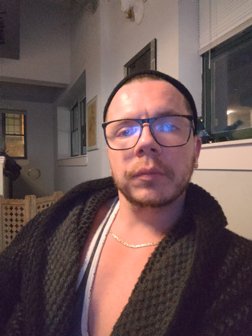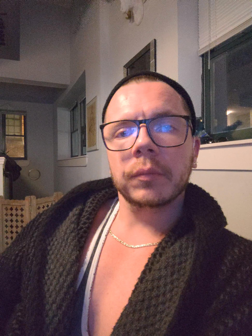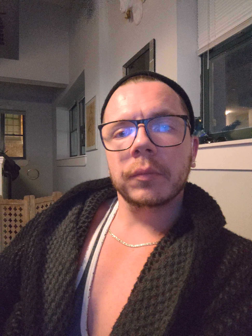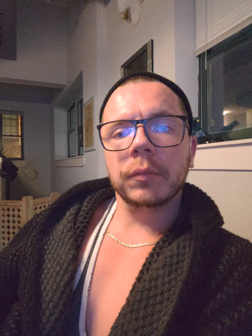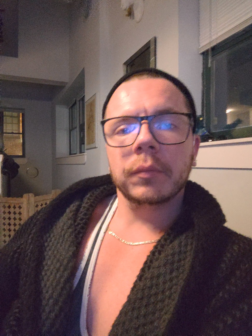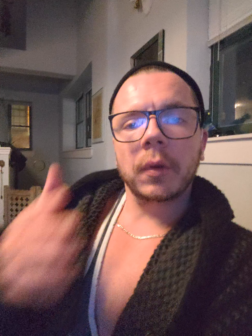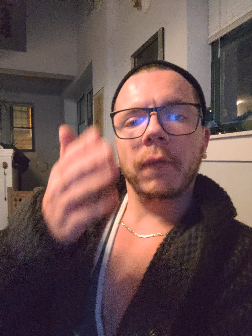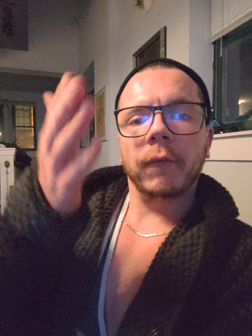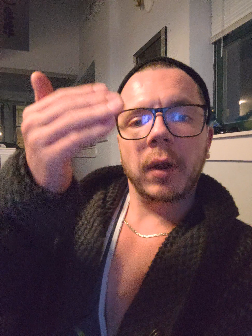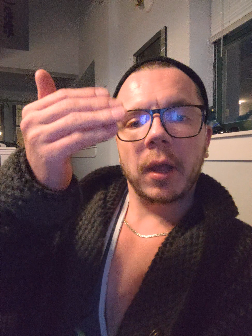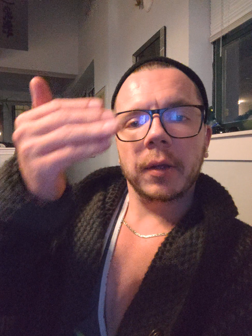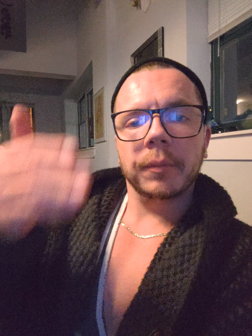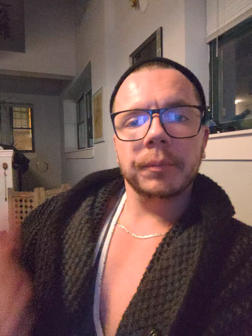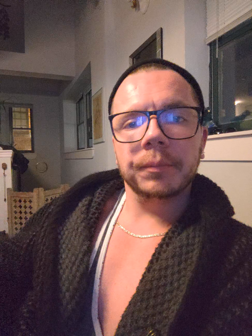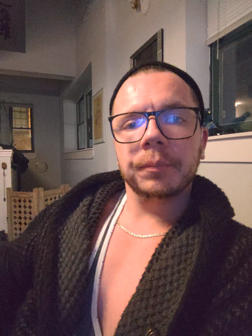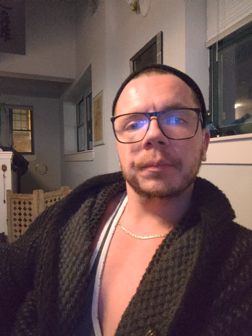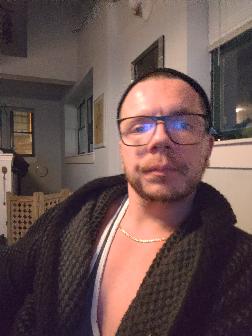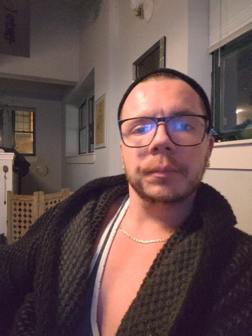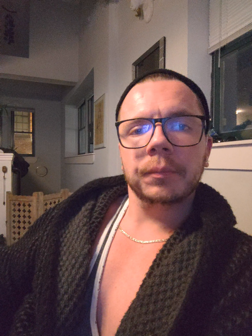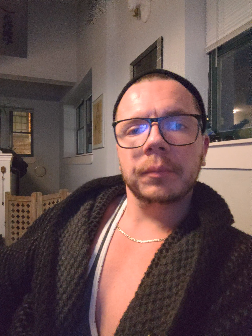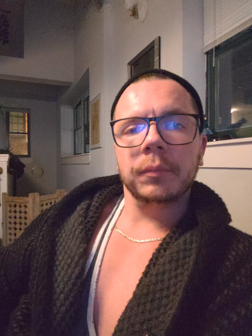flag